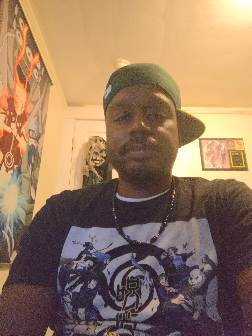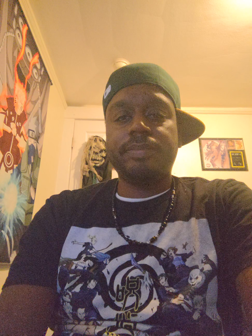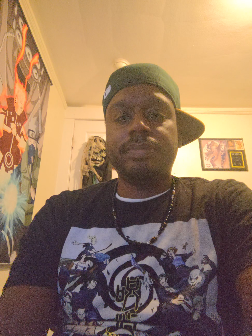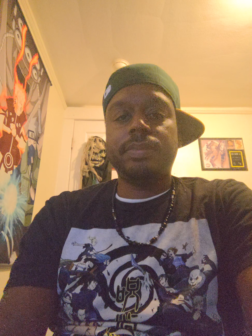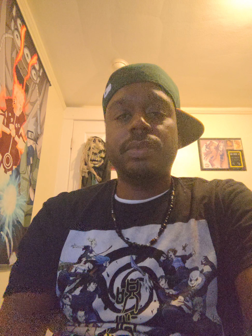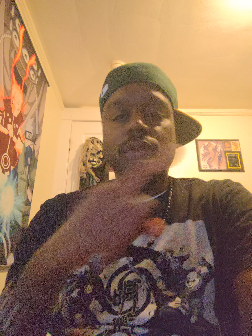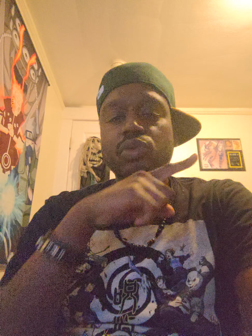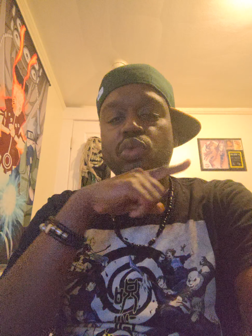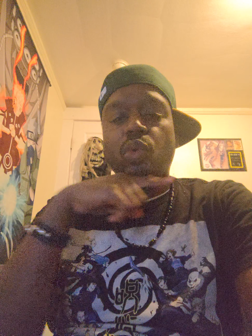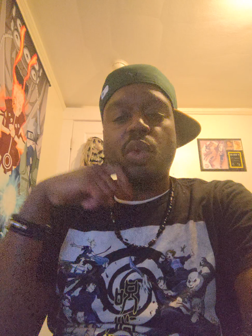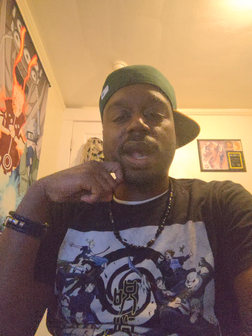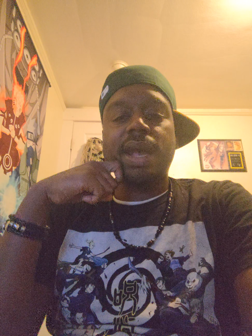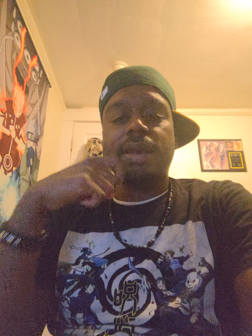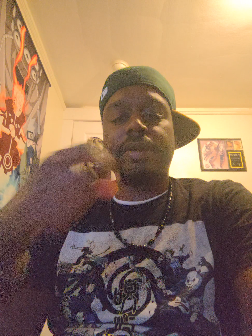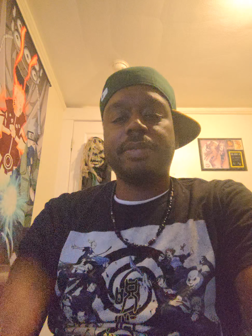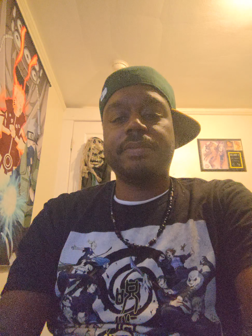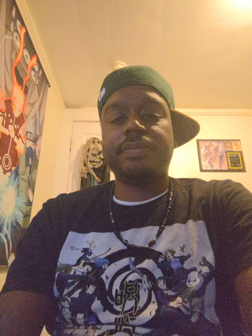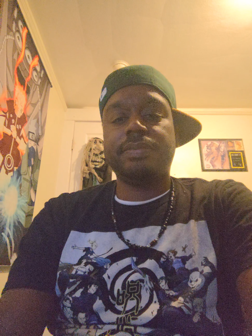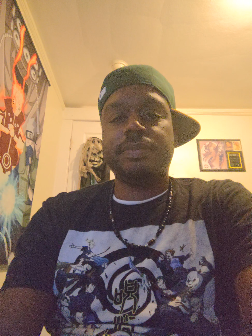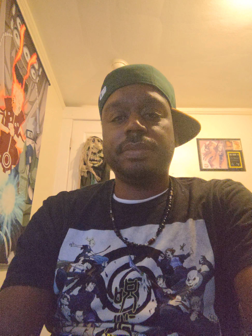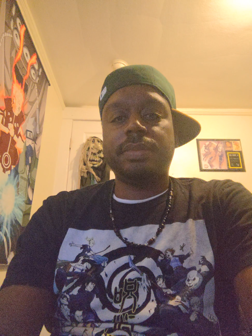dry